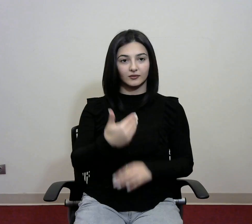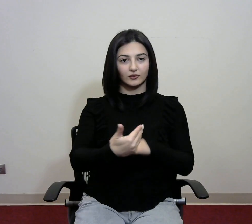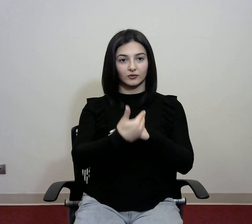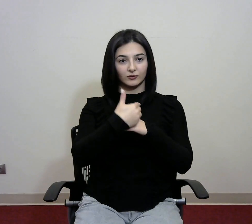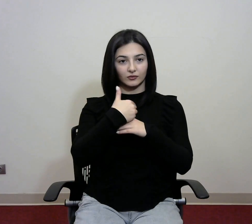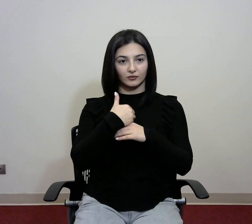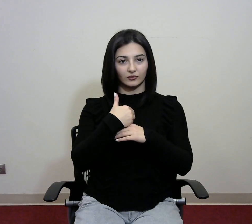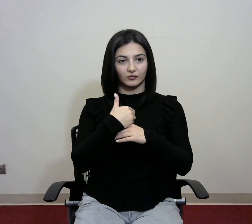müraciət